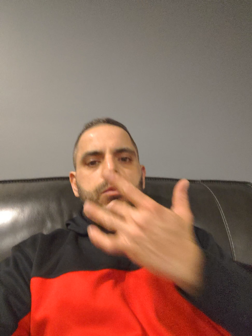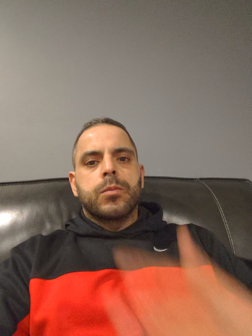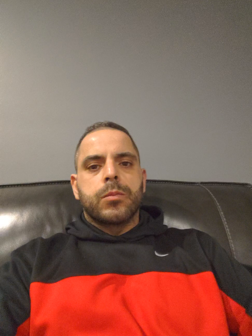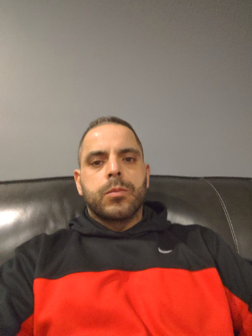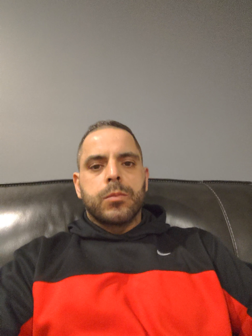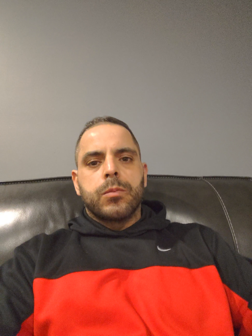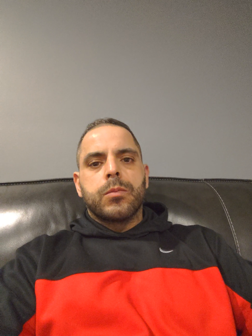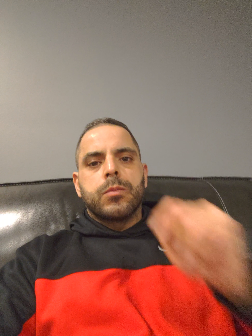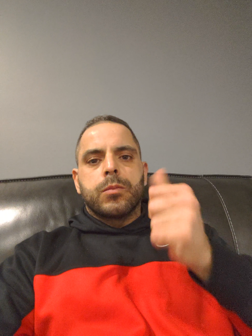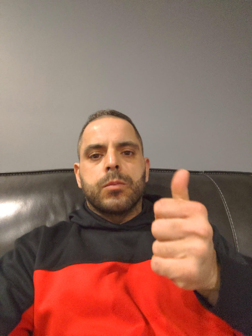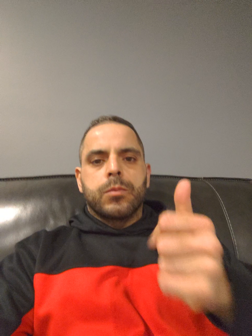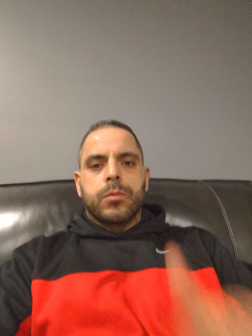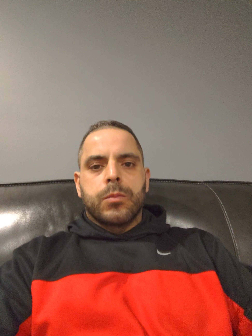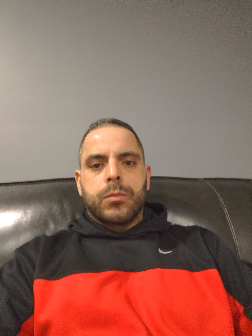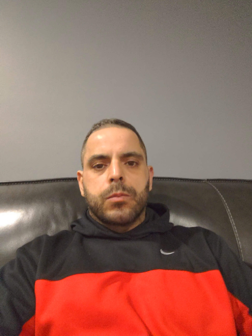fast